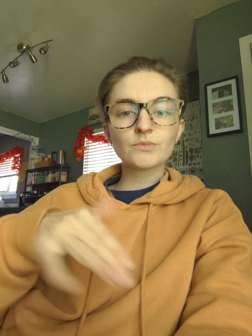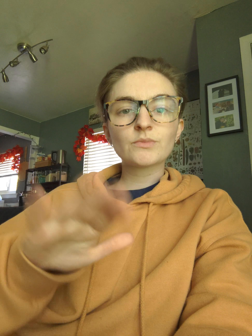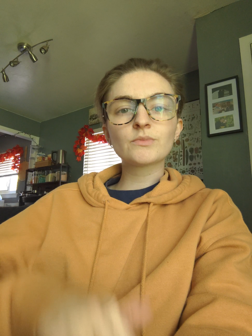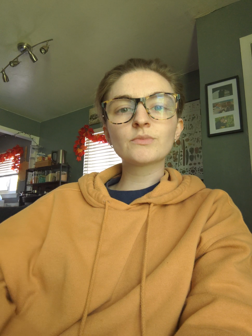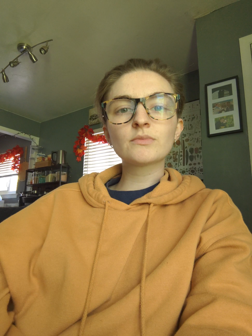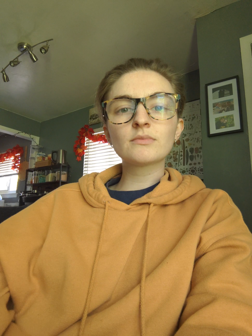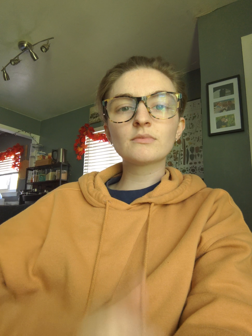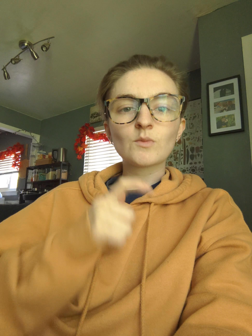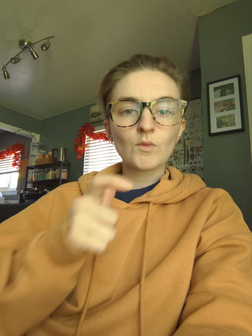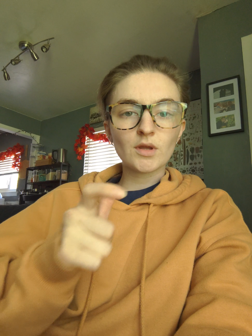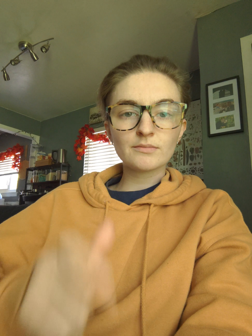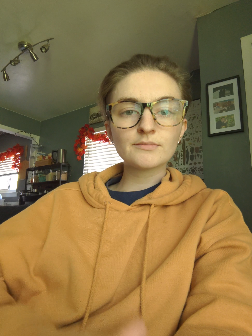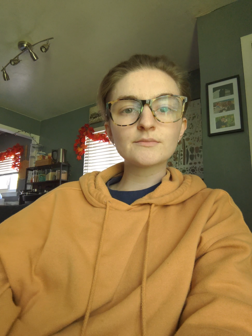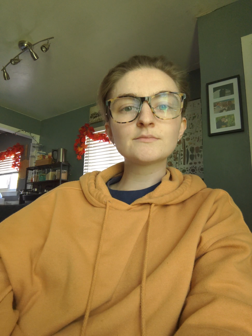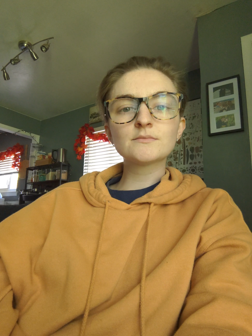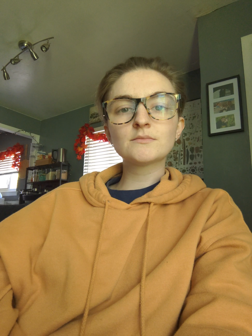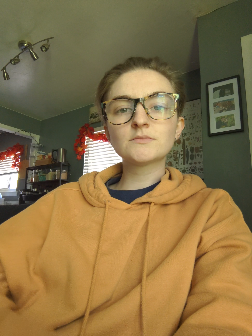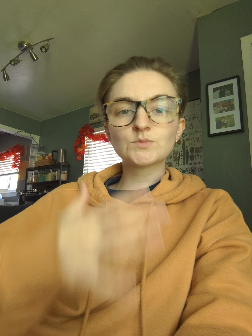run